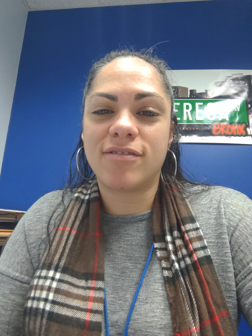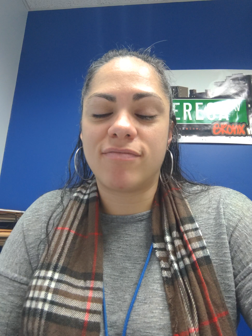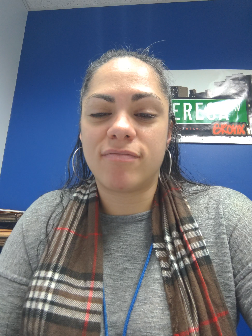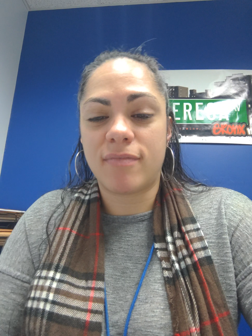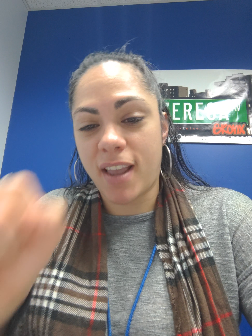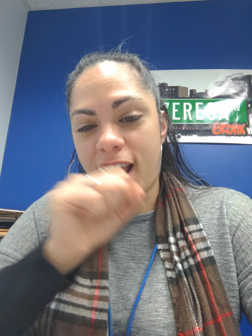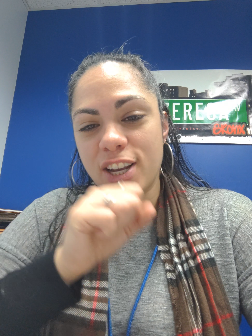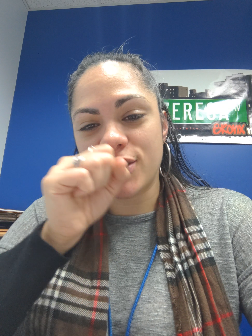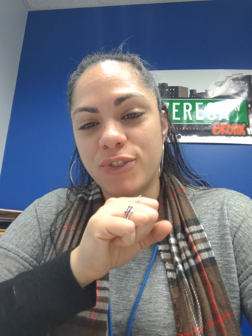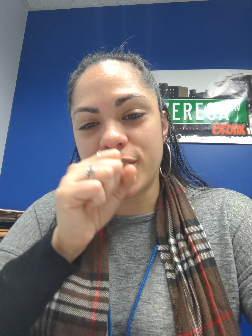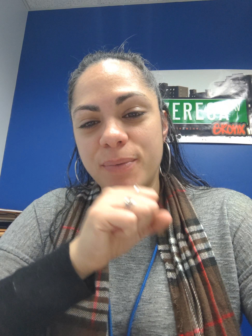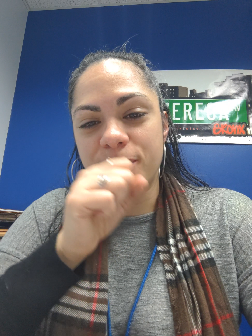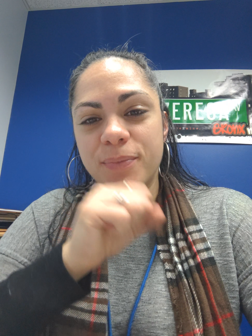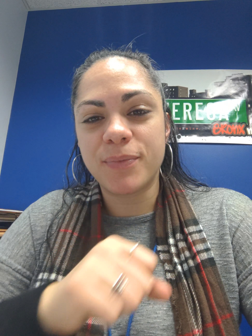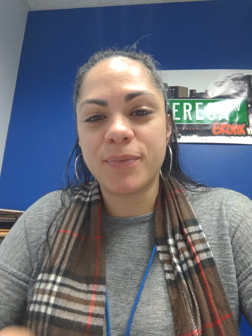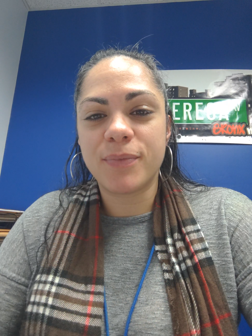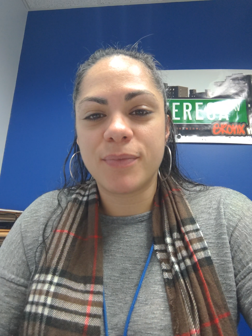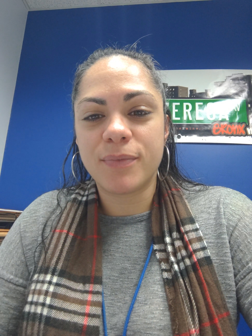ice cream